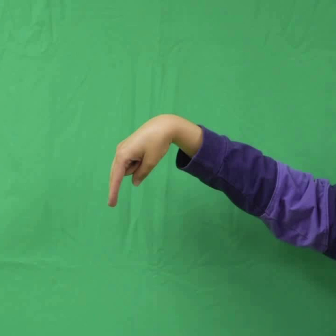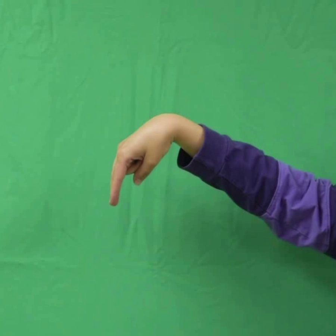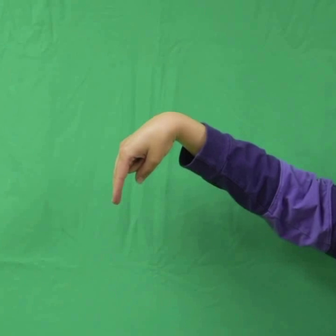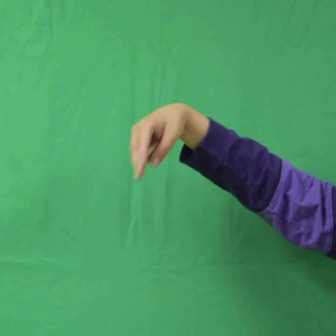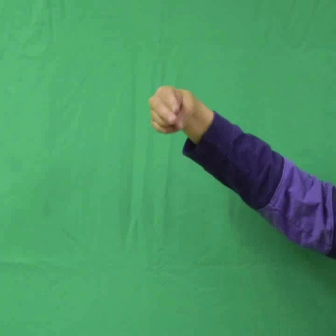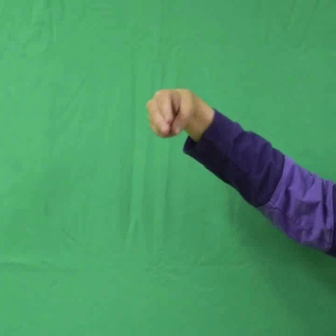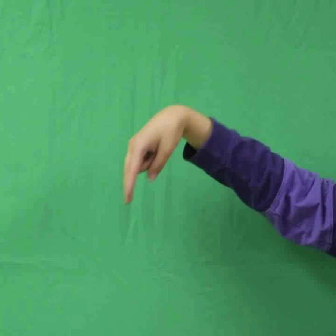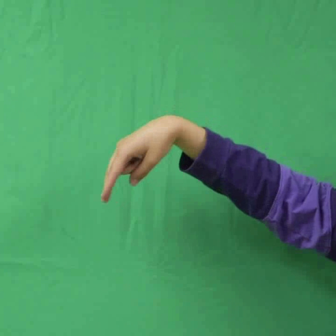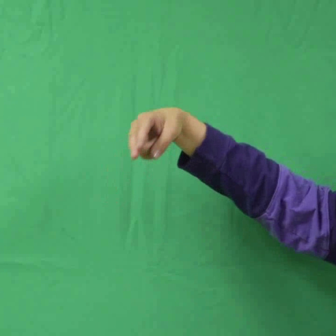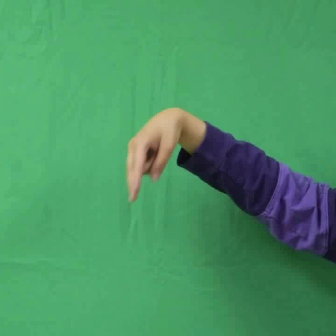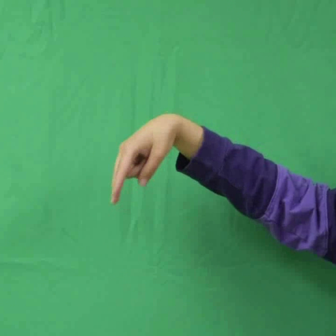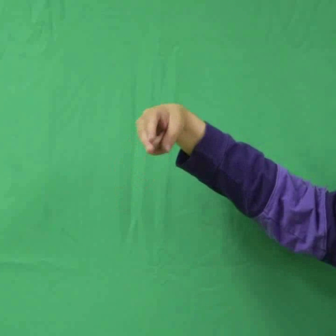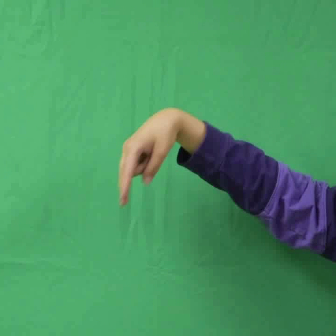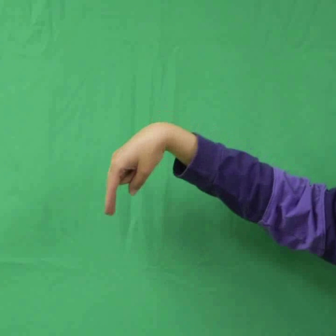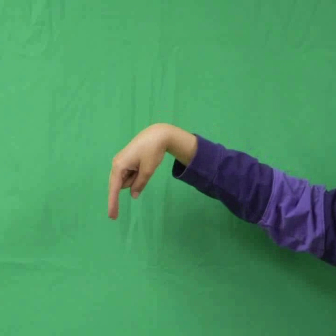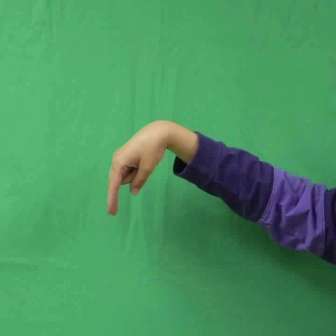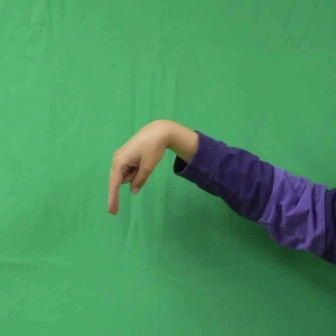Ñ